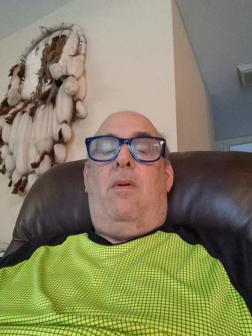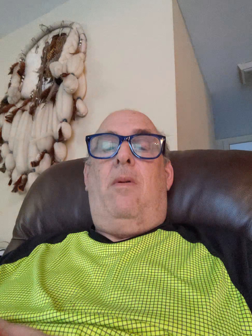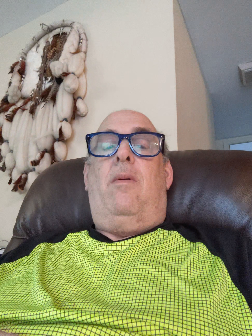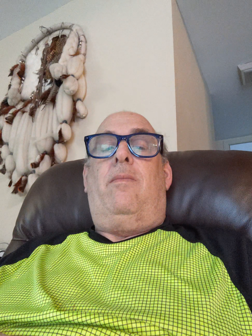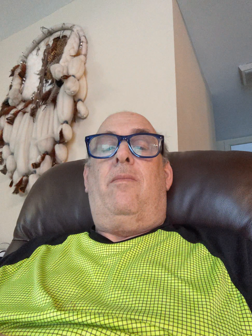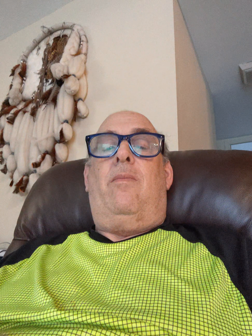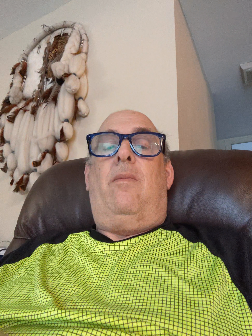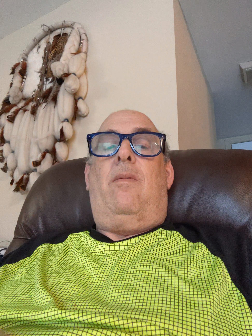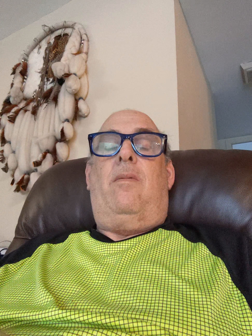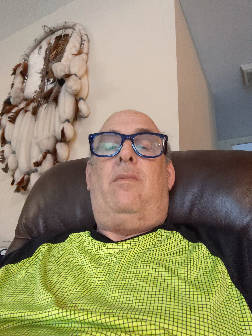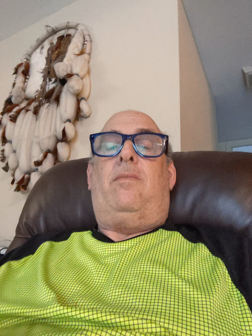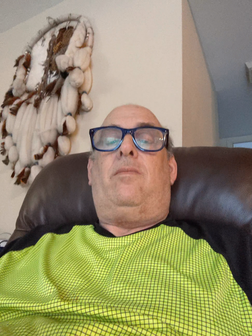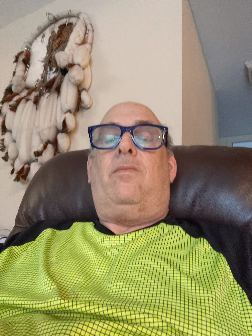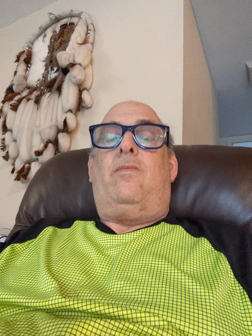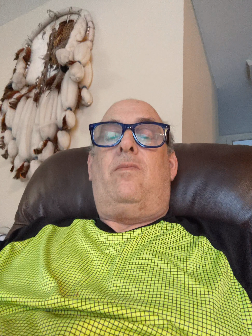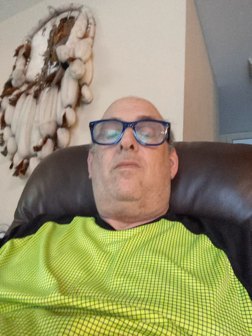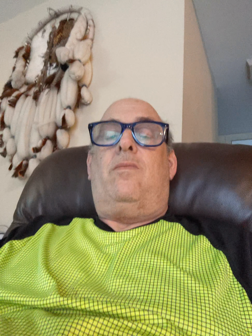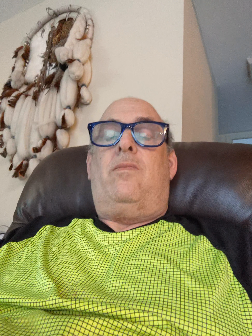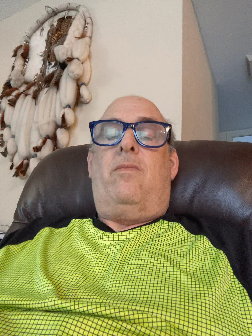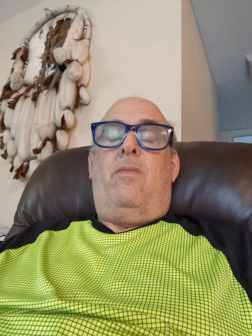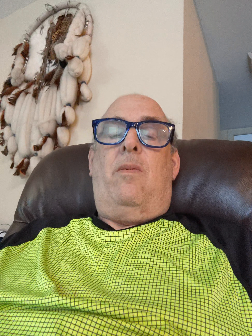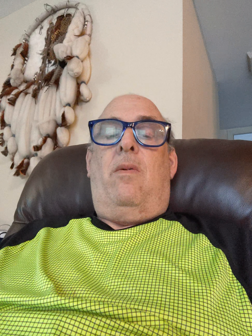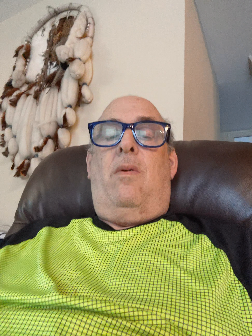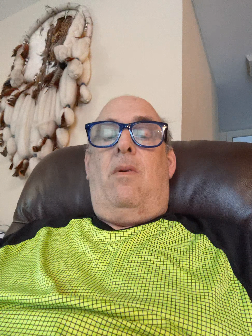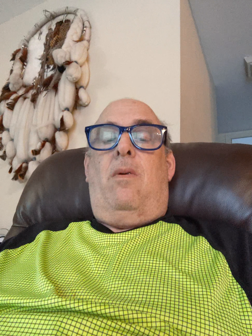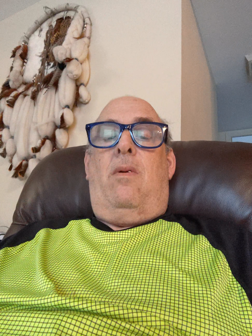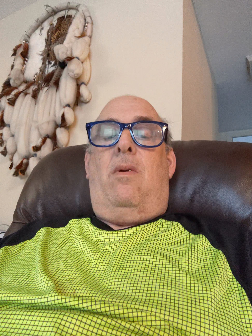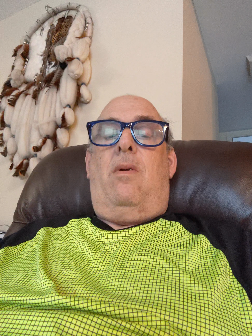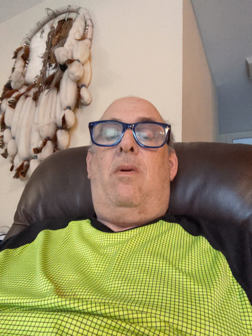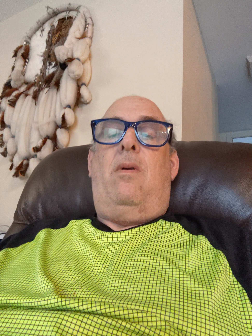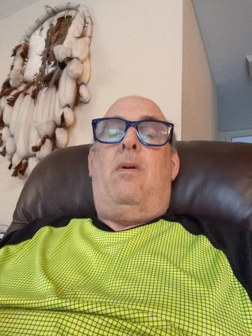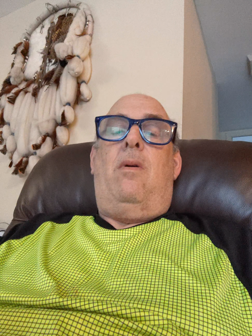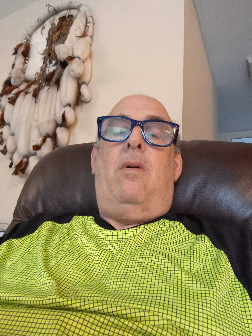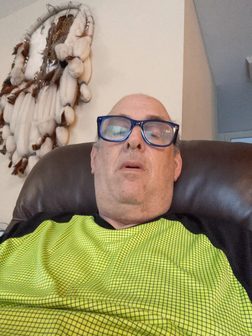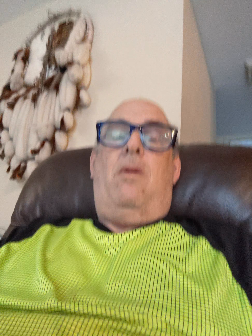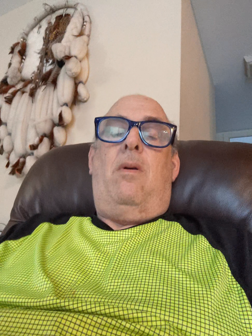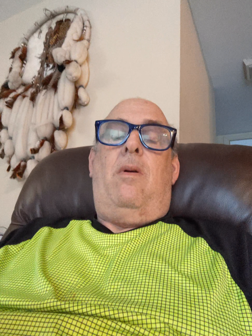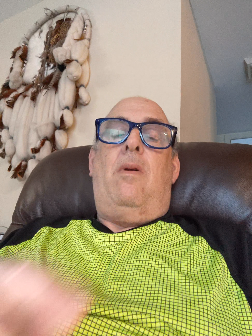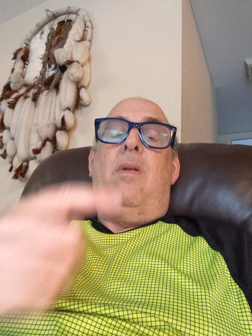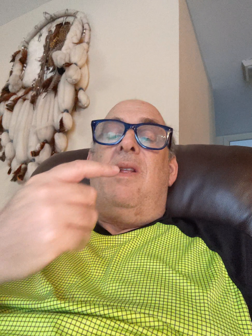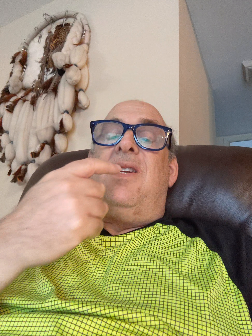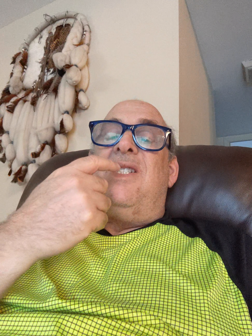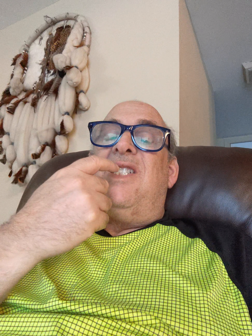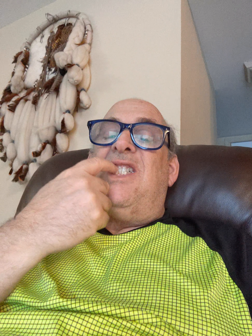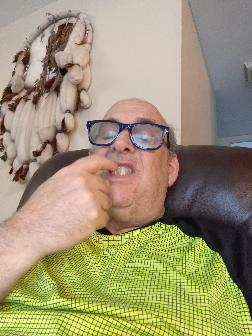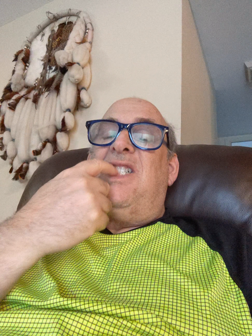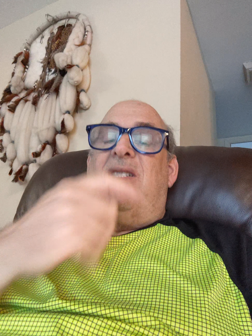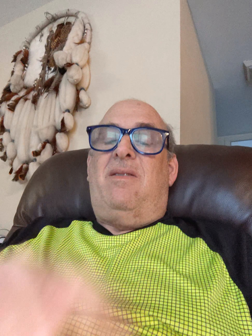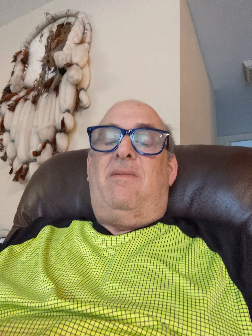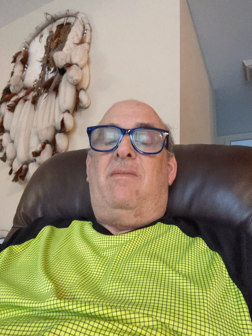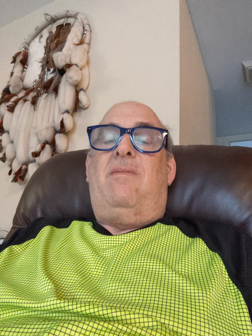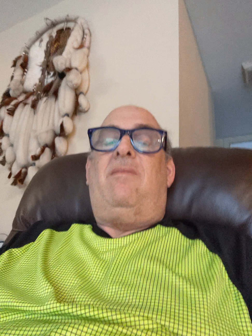window